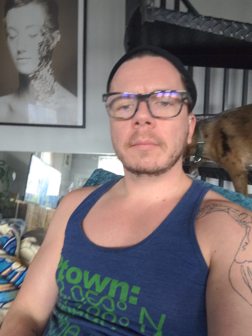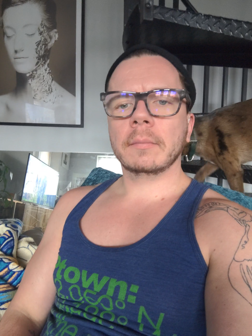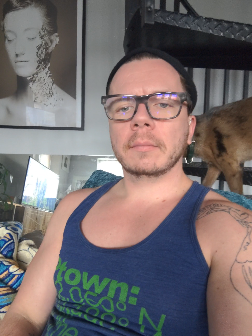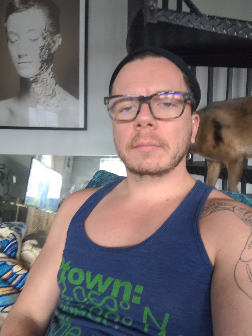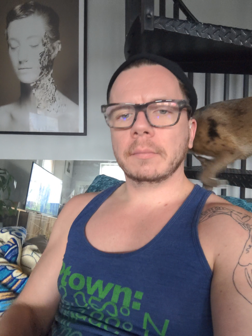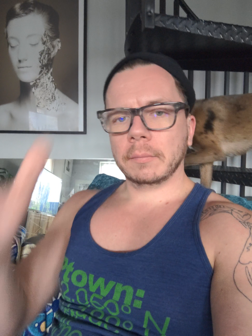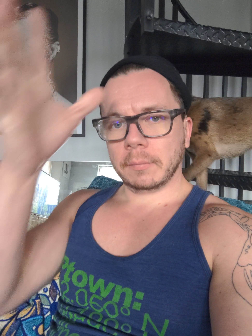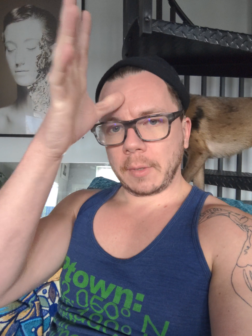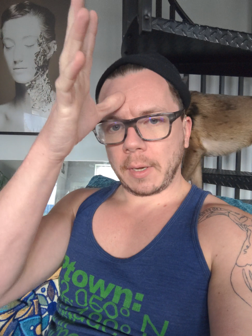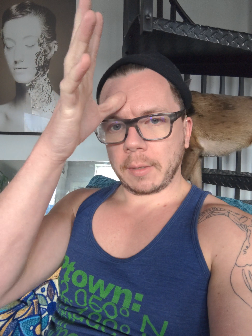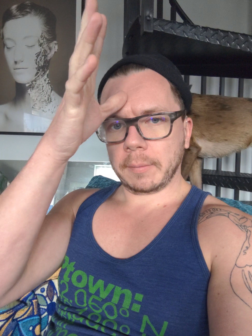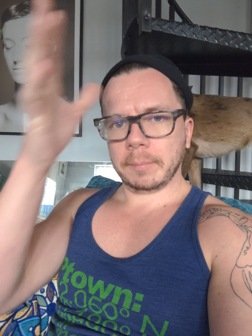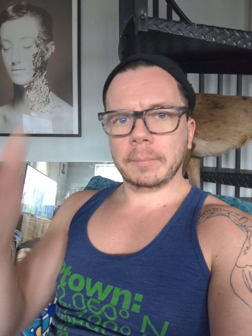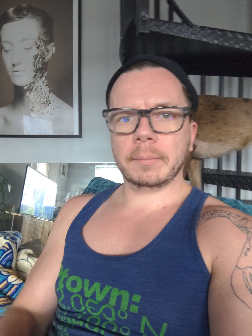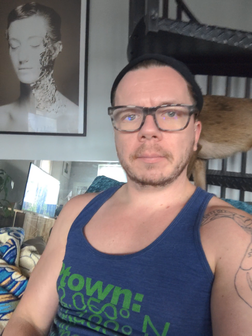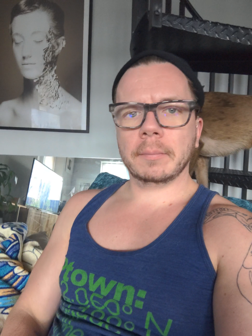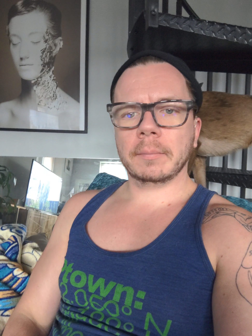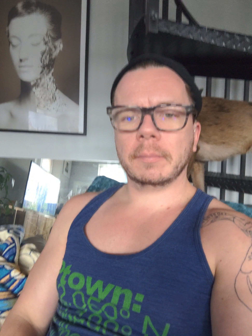dad